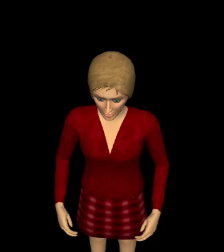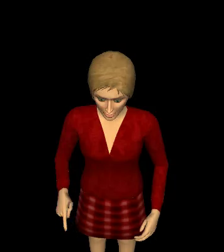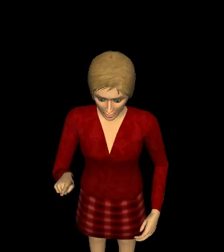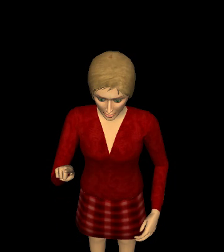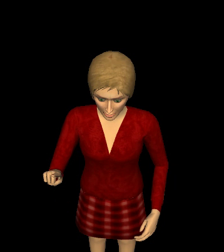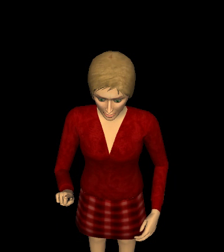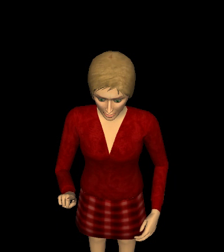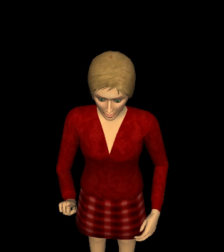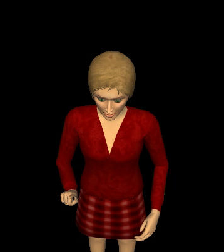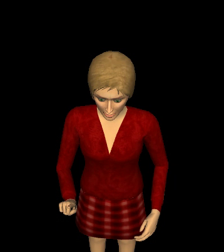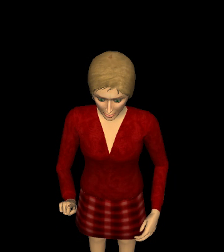يستجوب